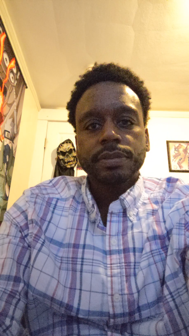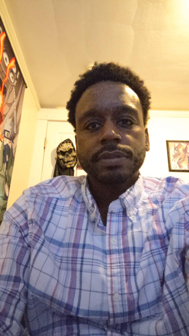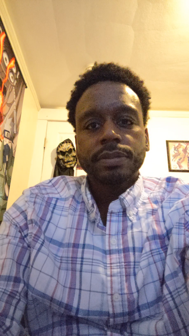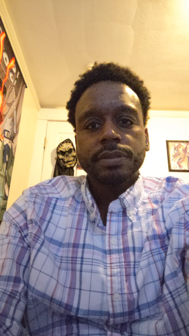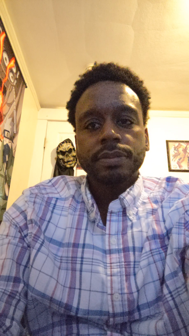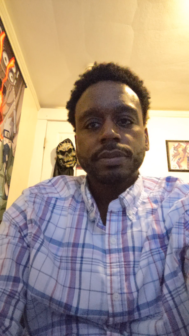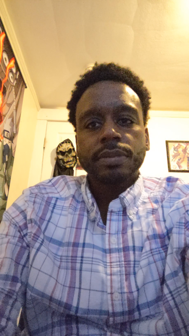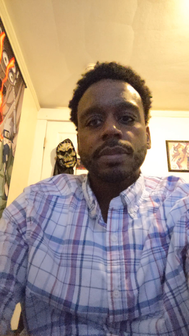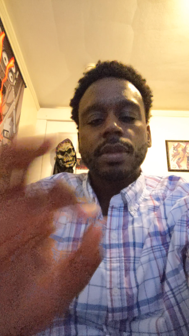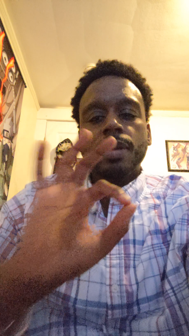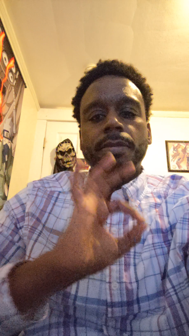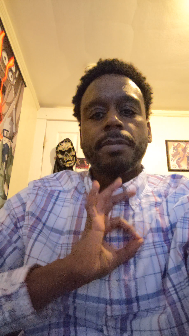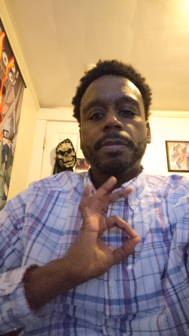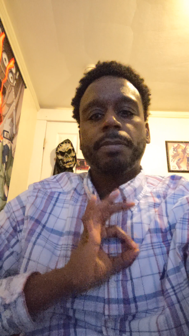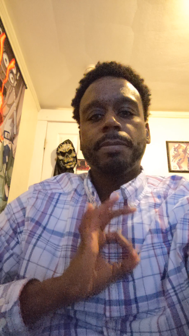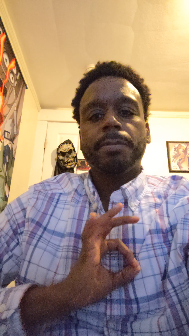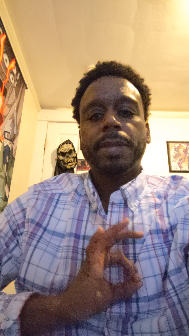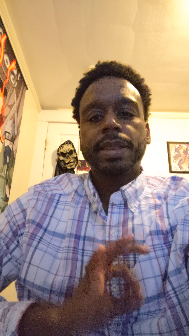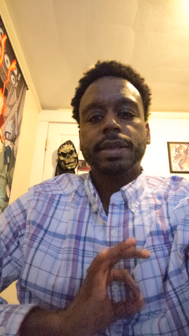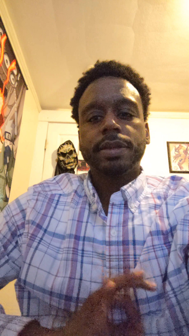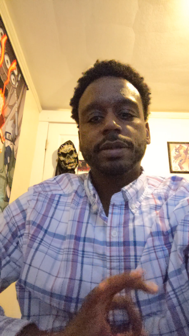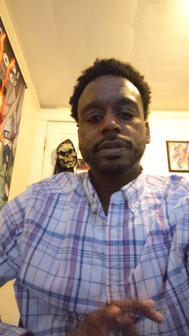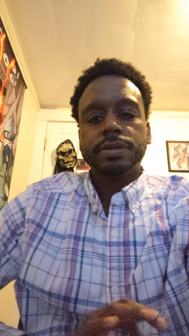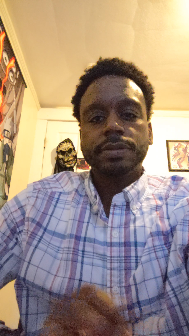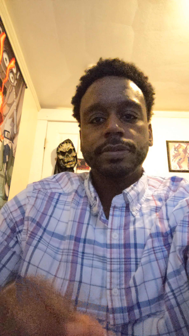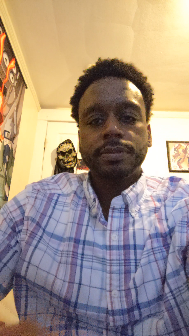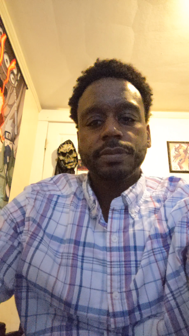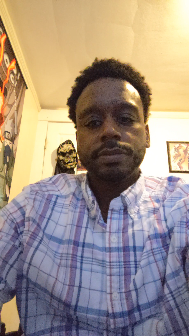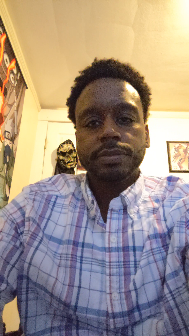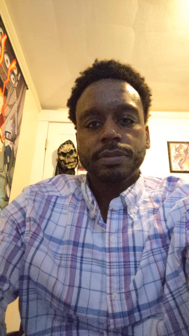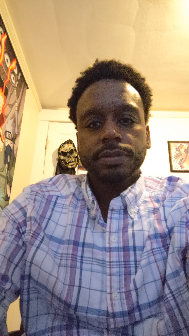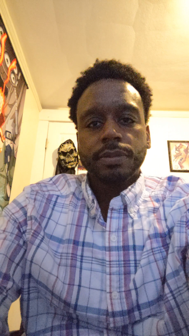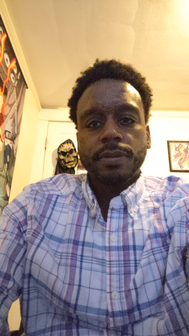button